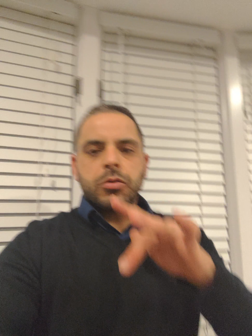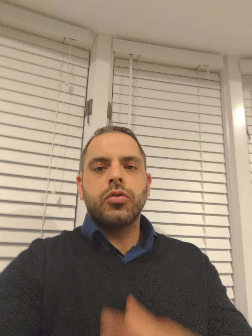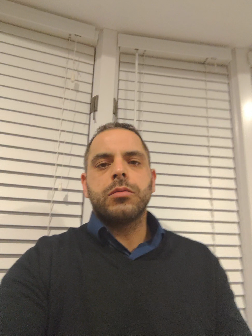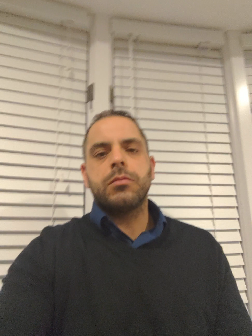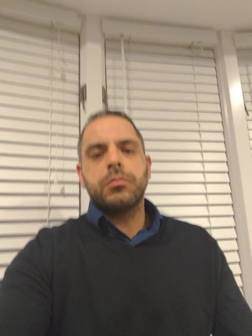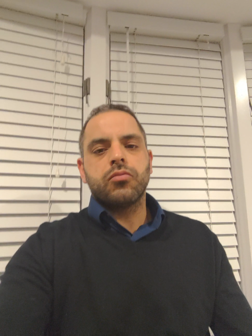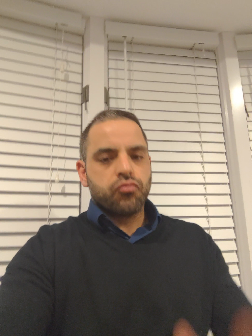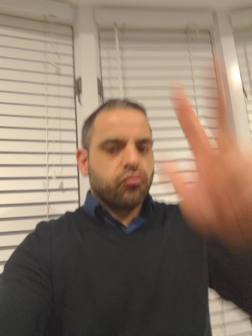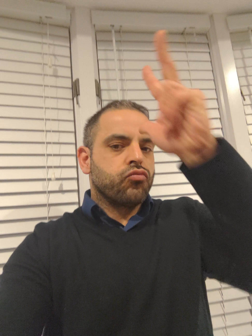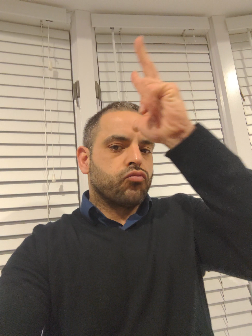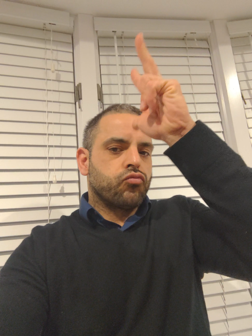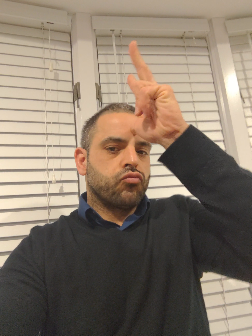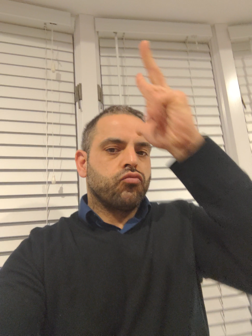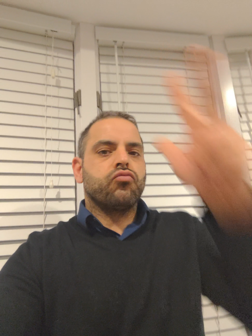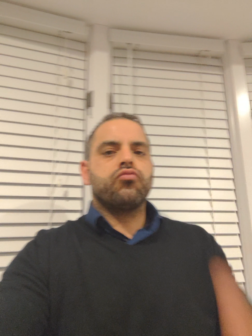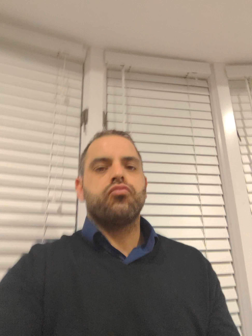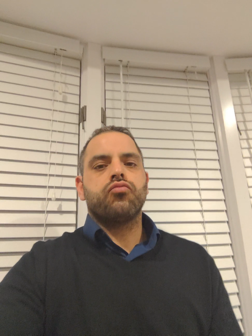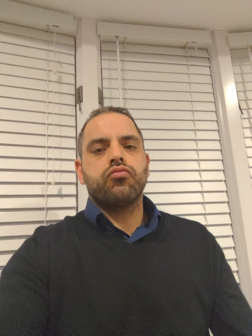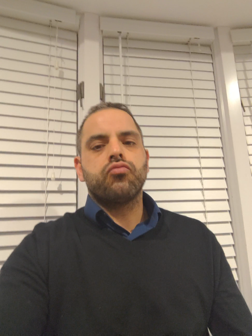hen